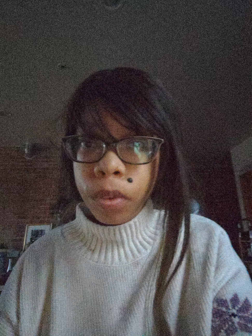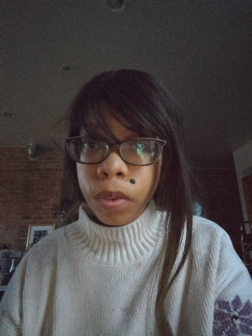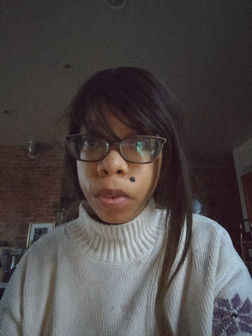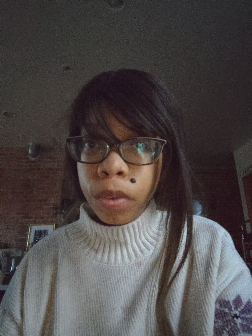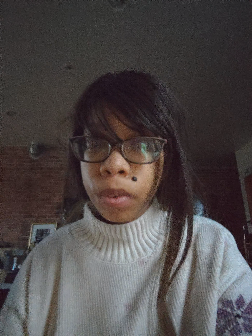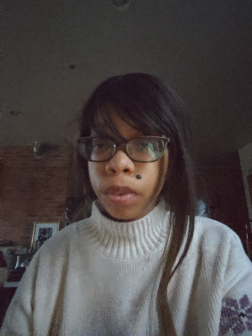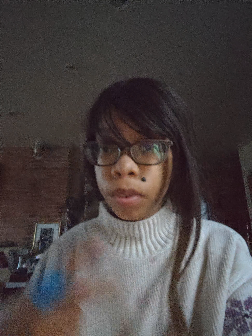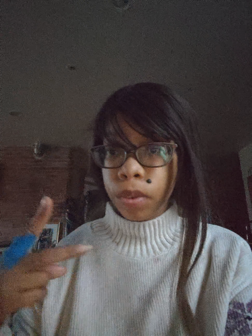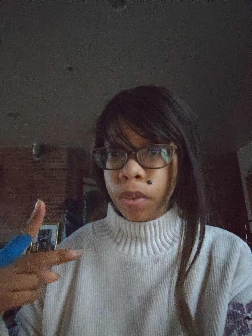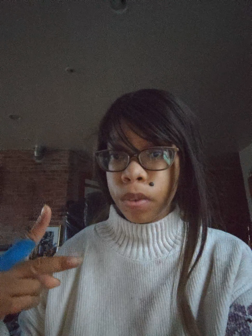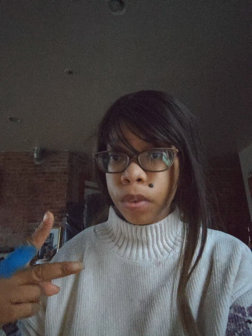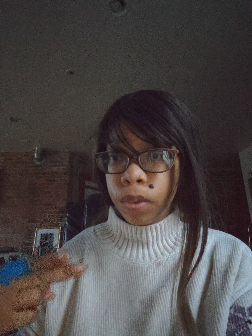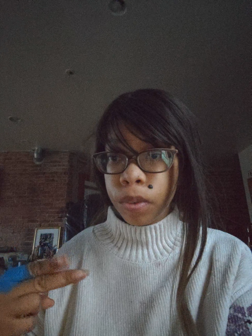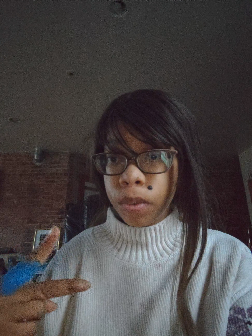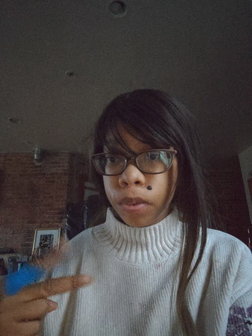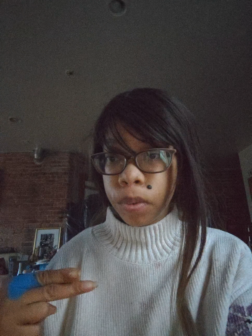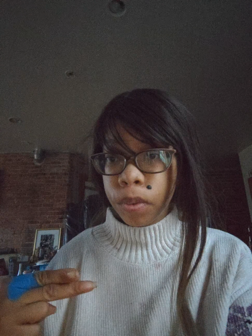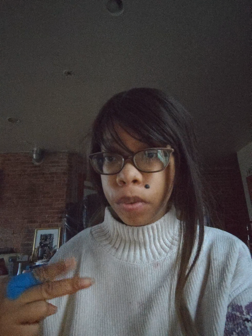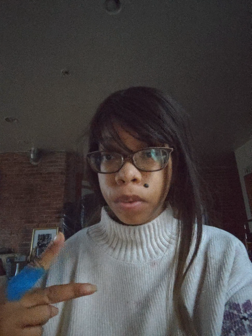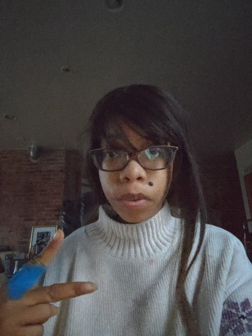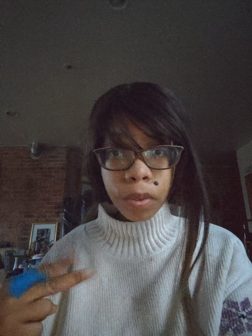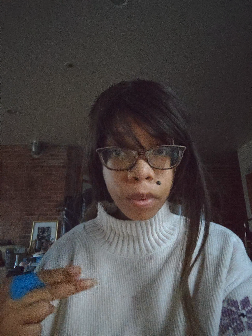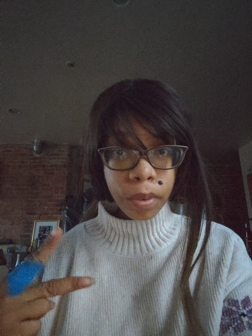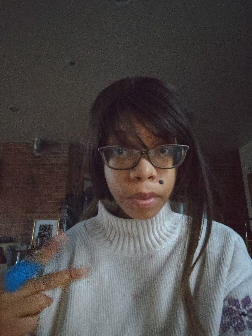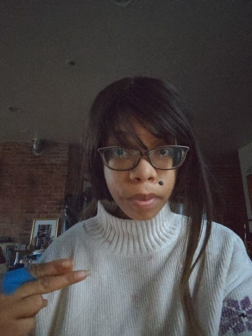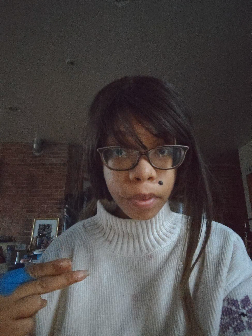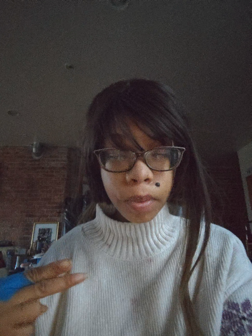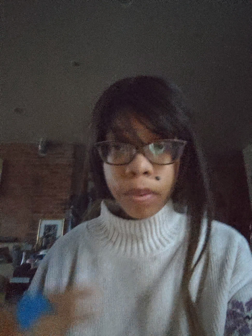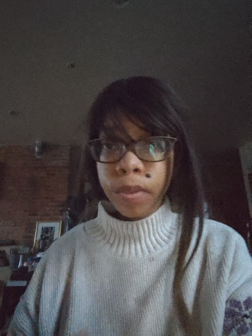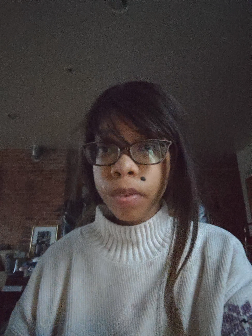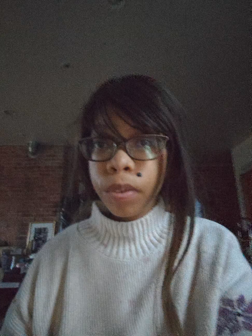scissors